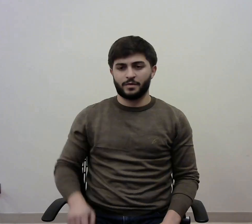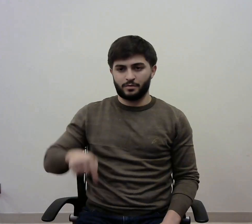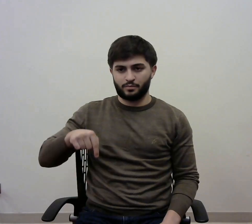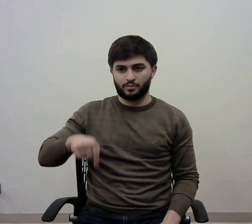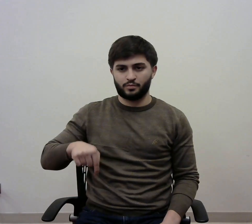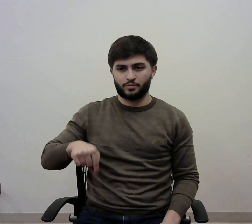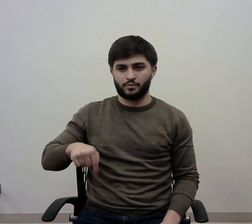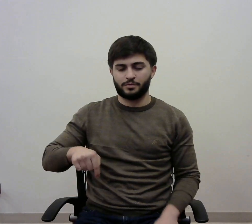burda